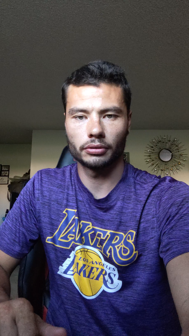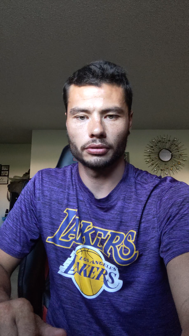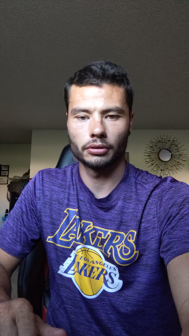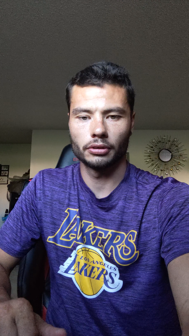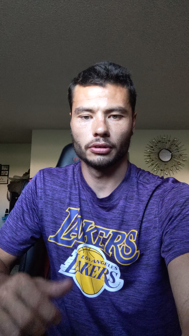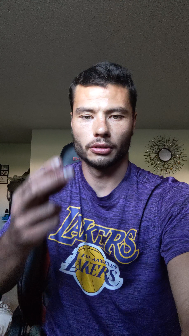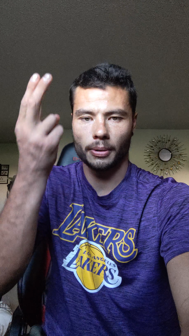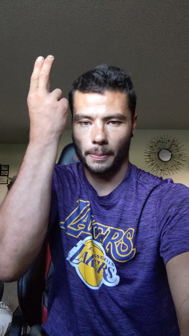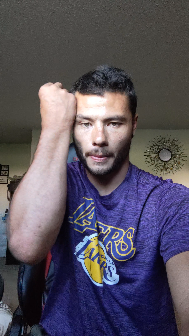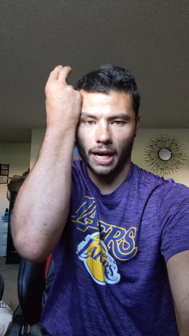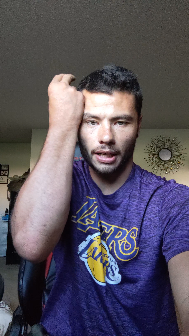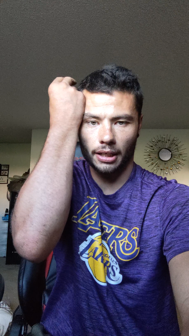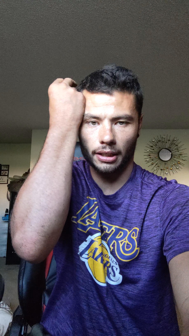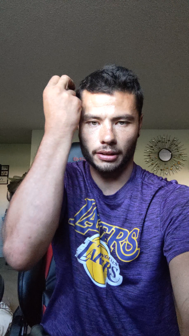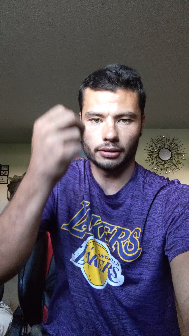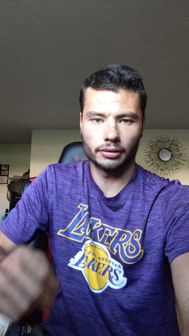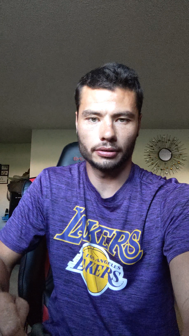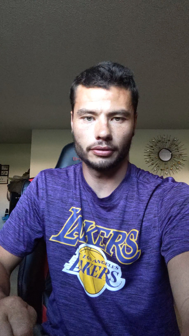bunny